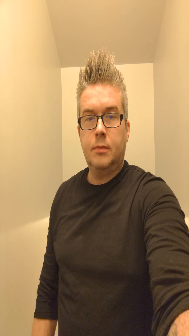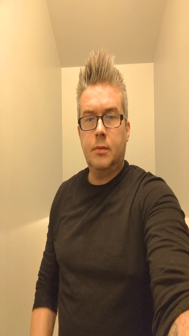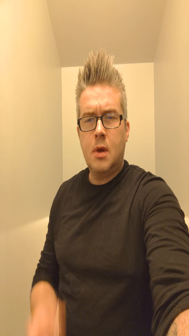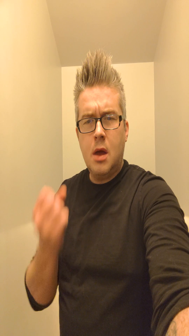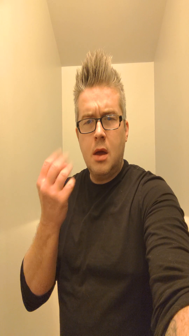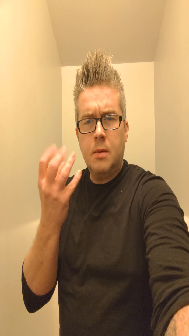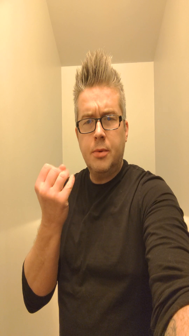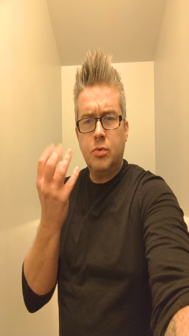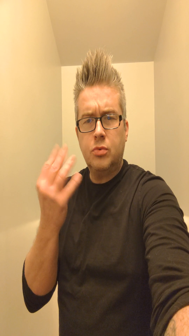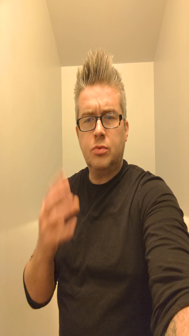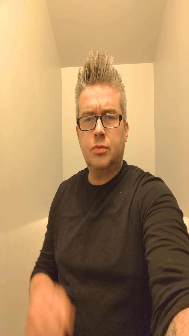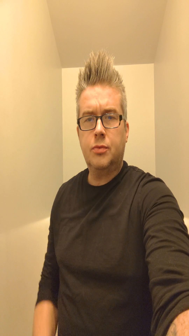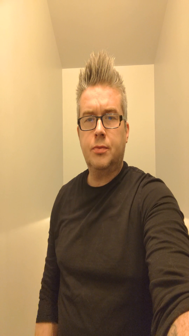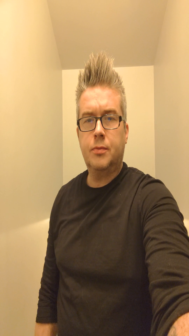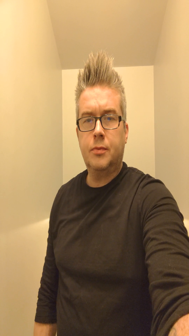many